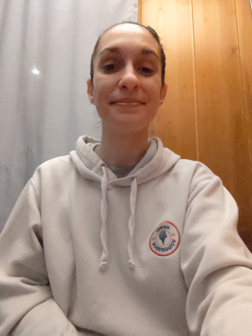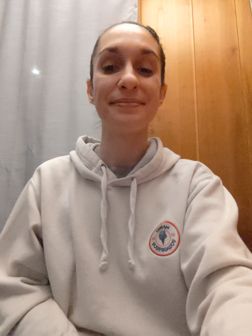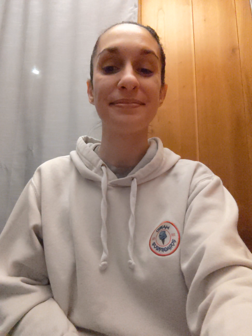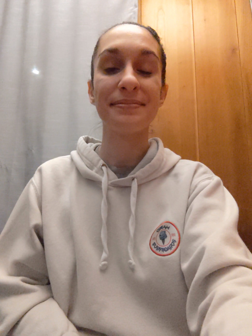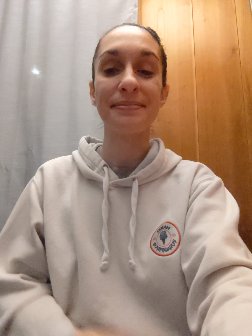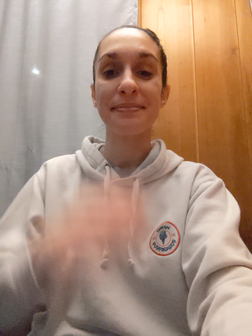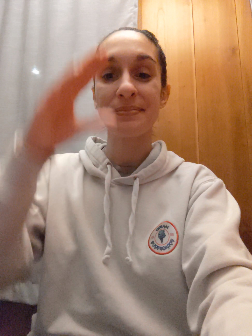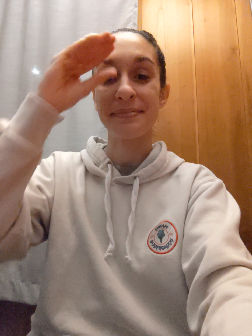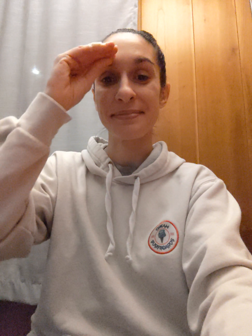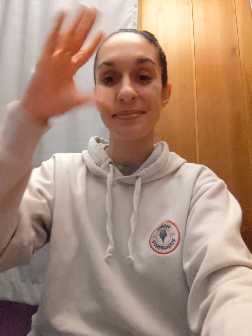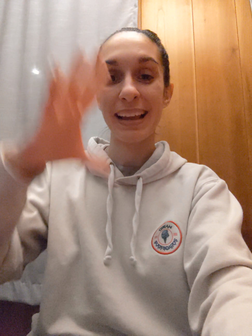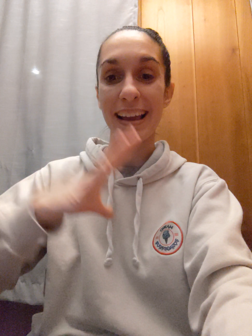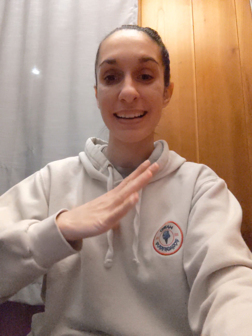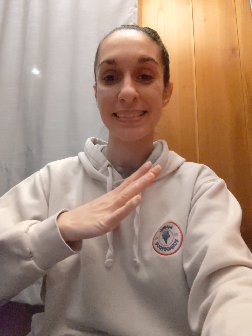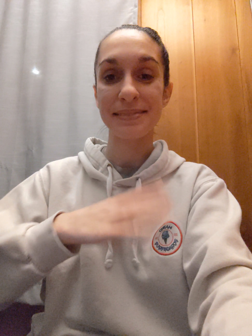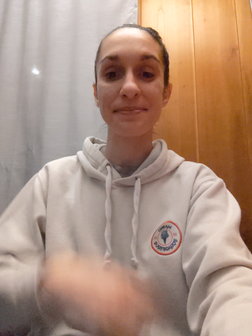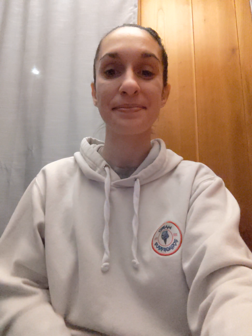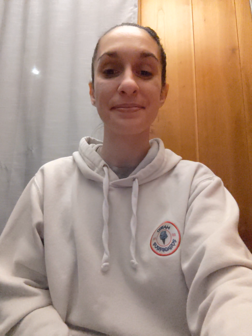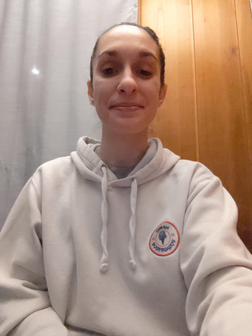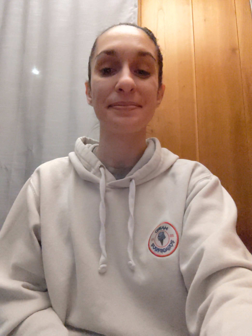man